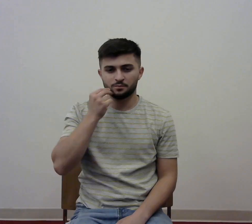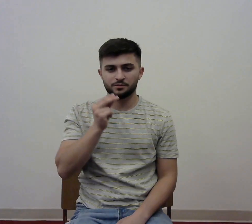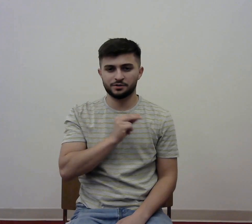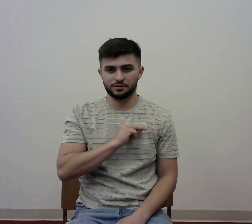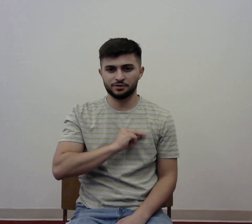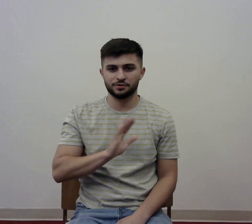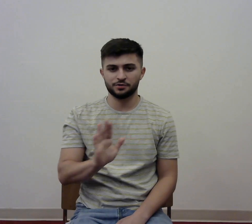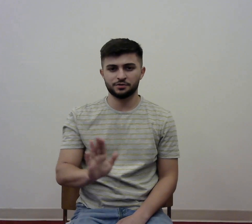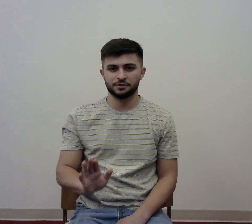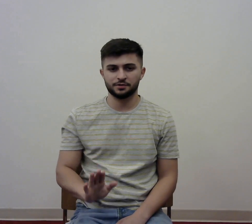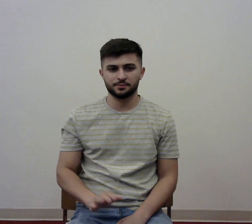işləmir